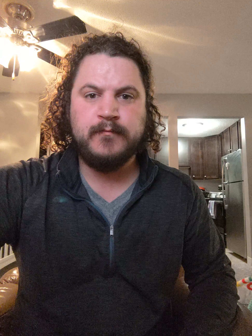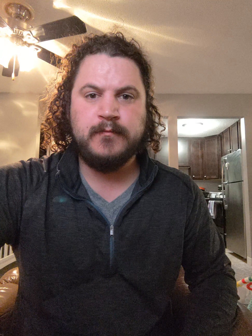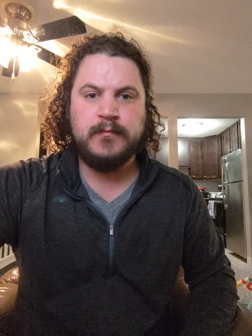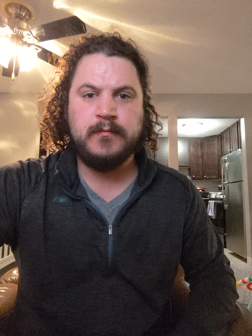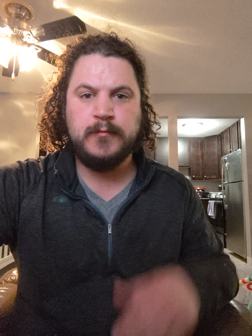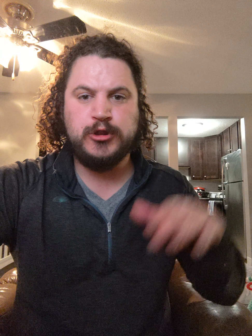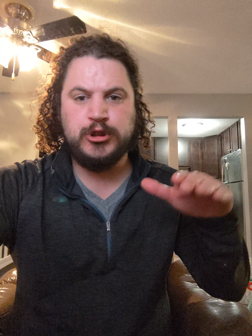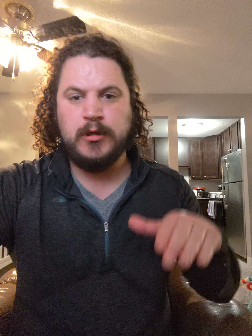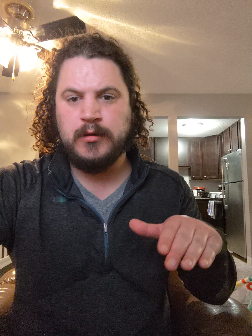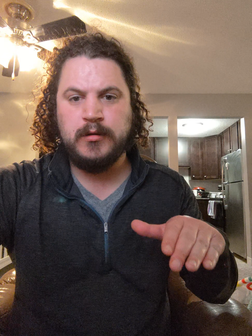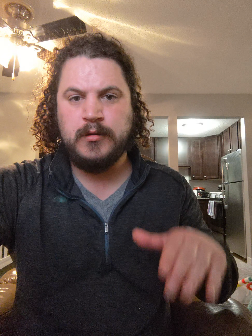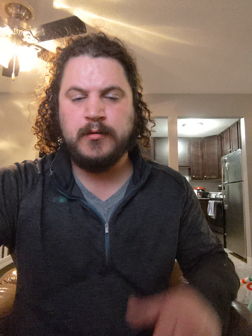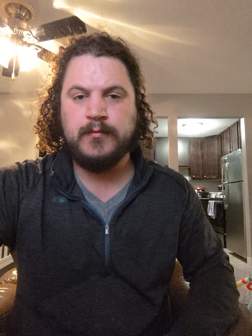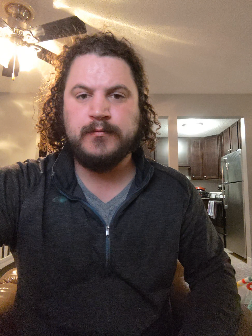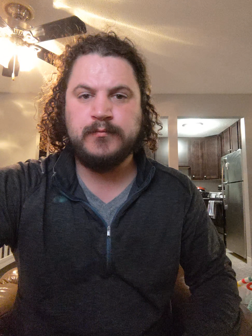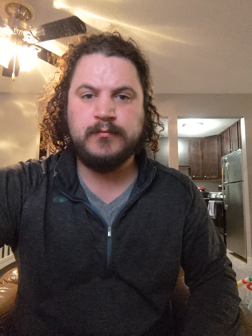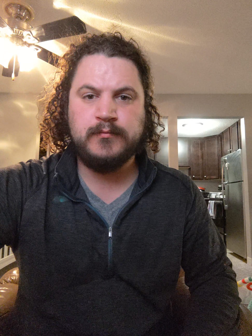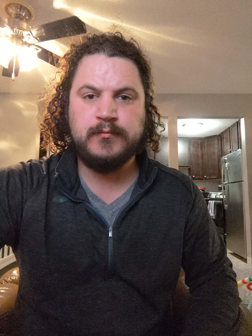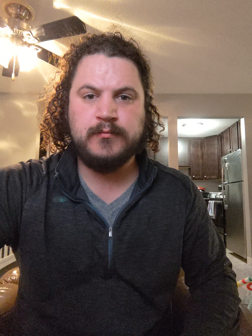child